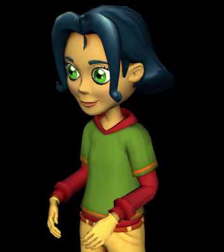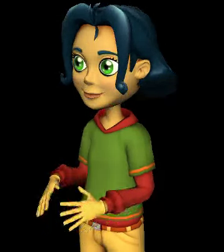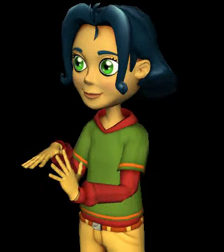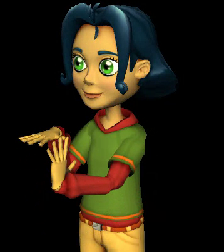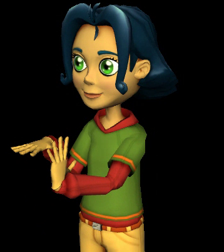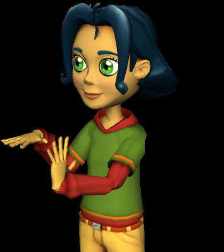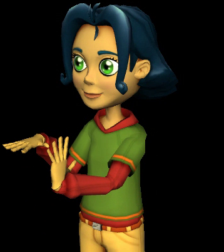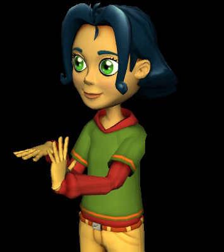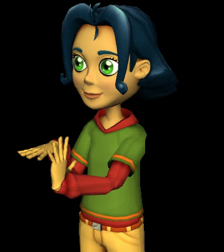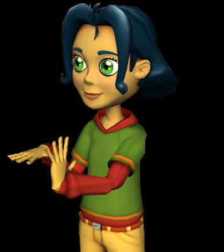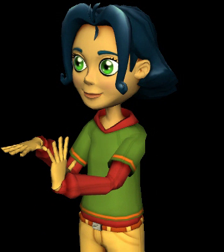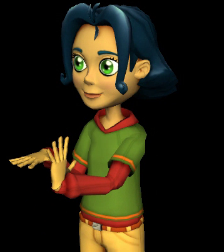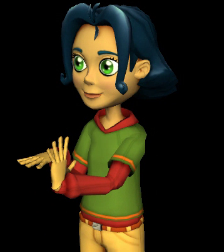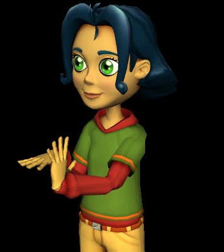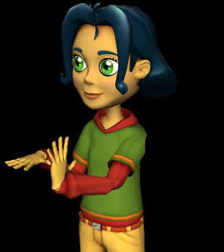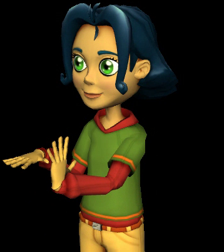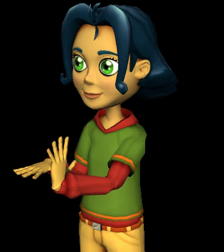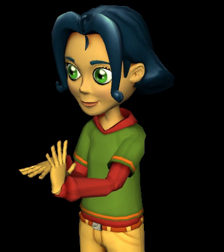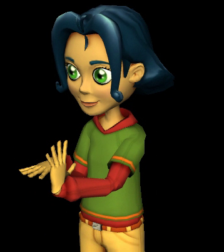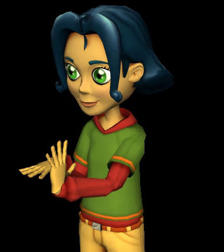خريف